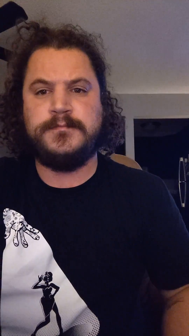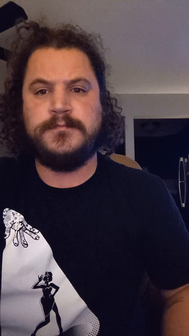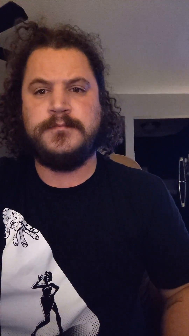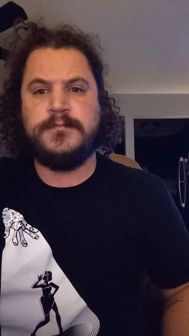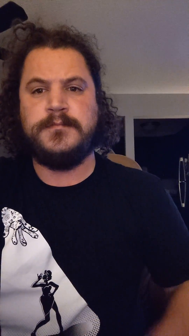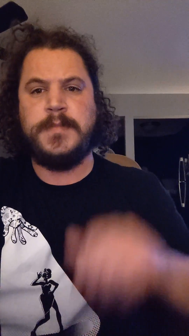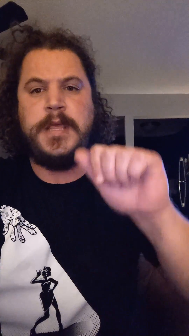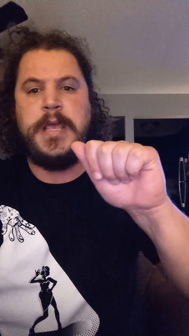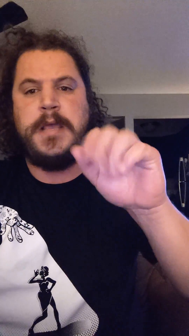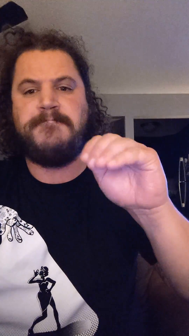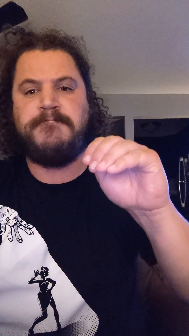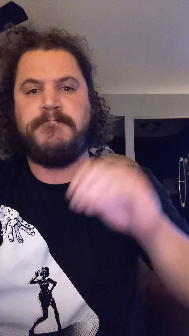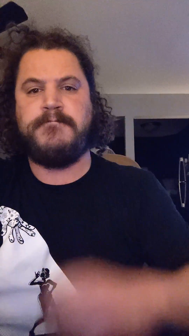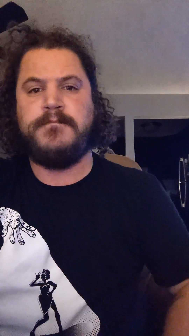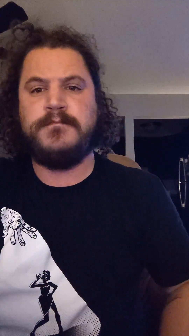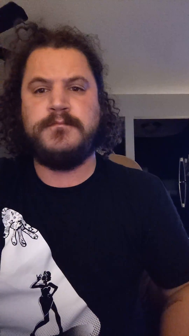am